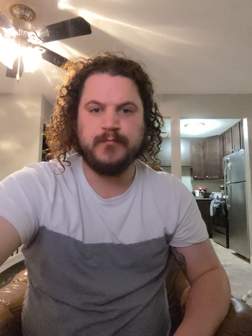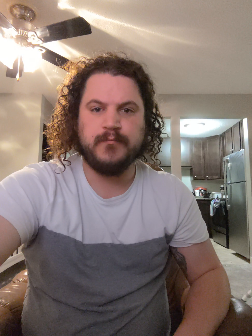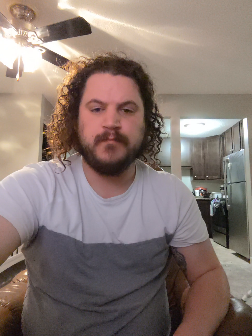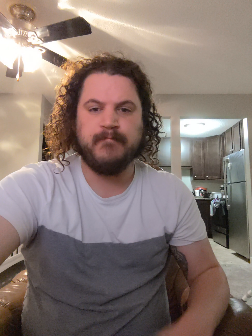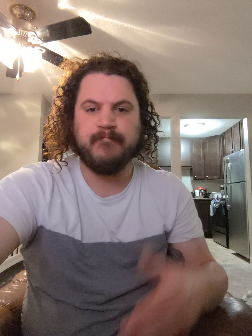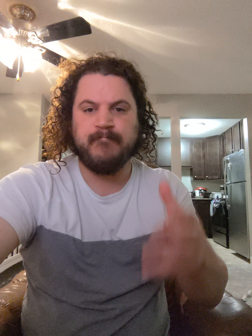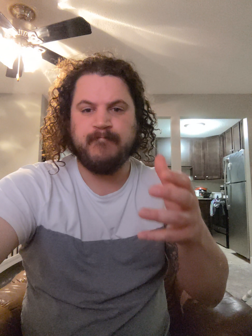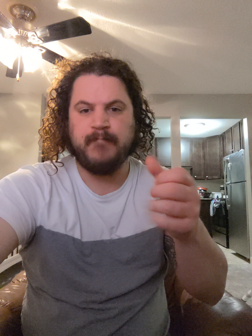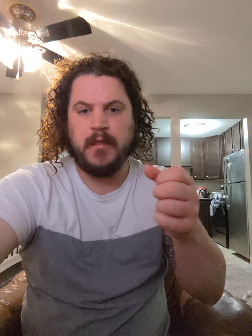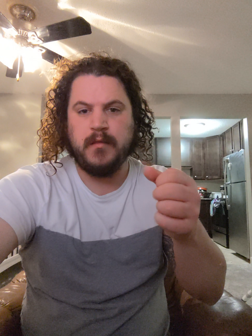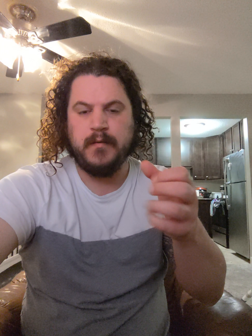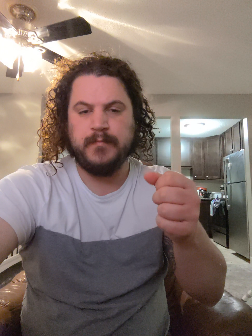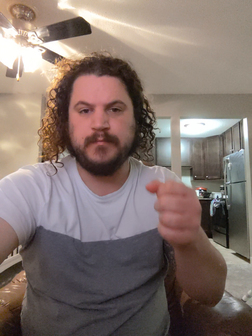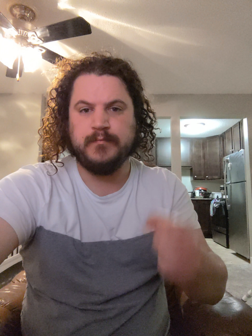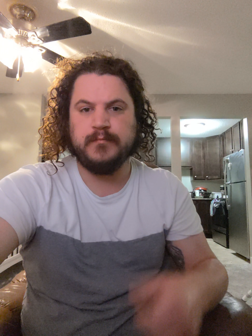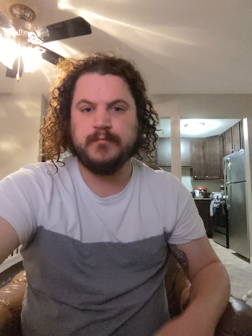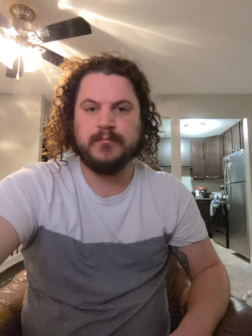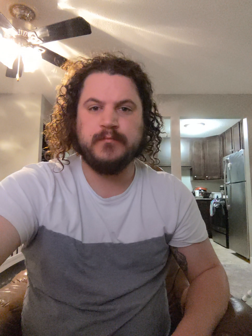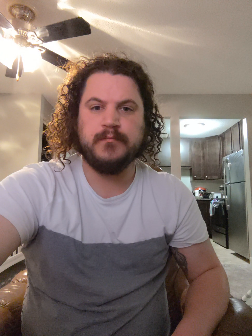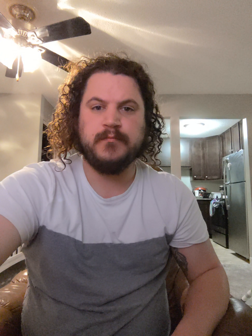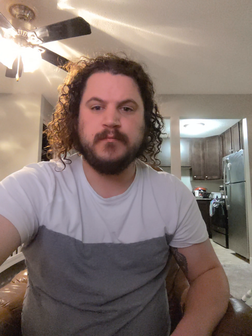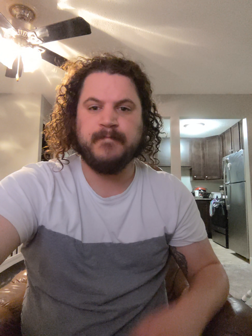milk